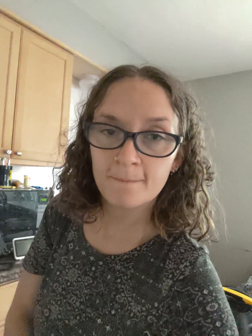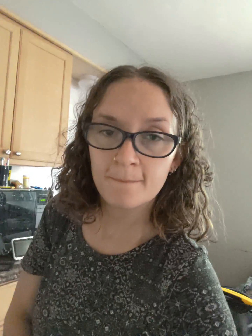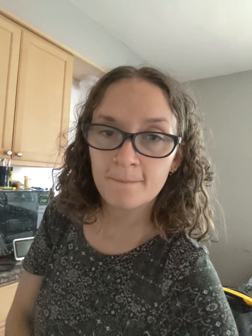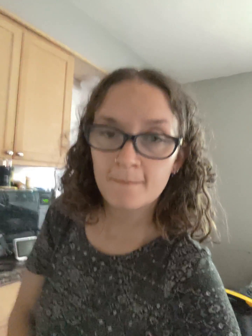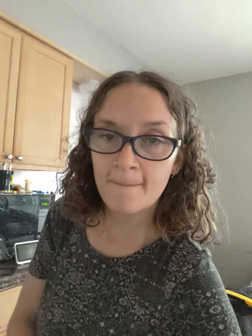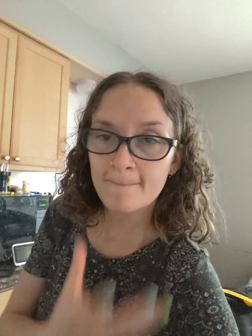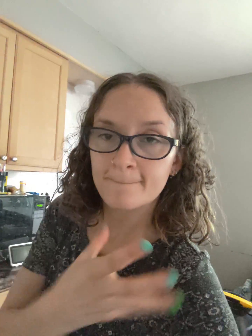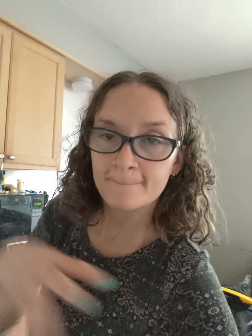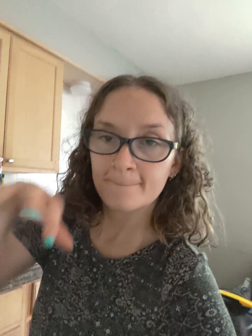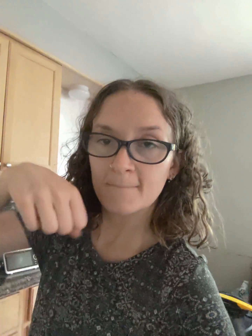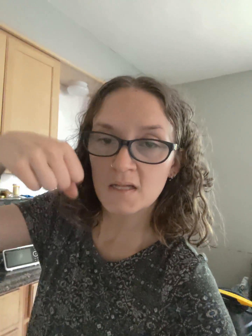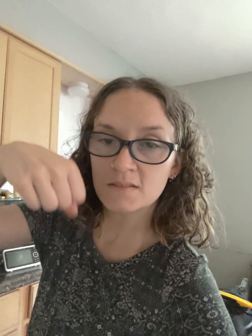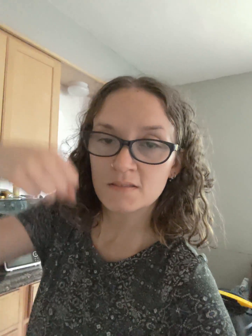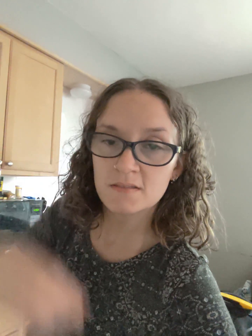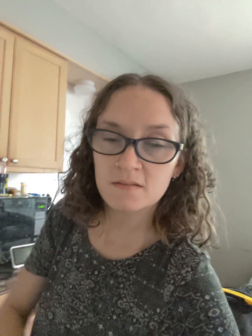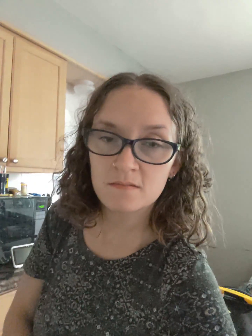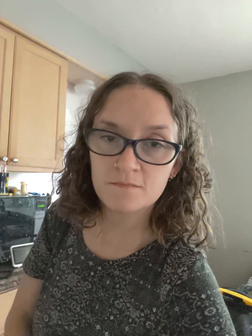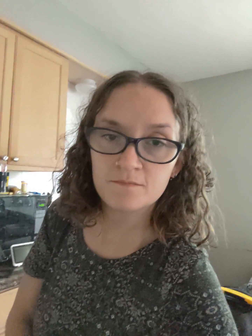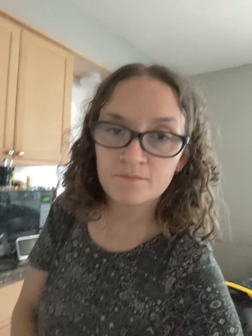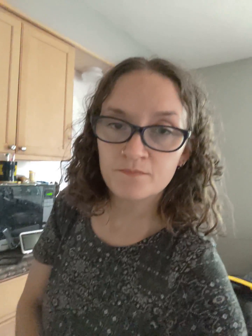basket